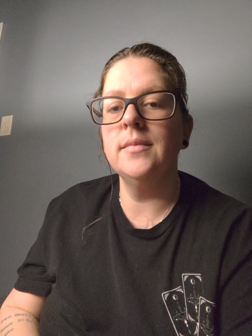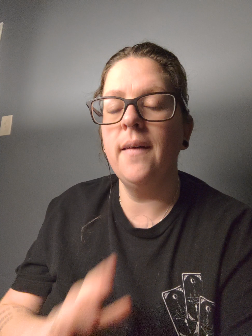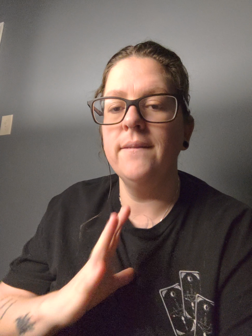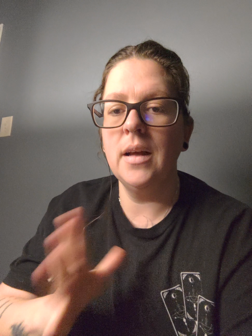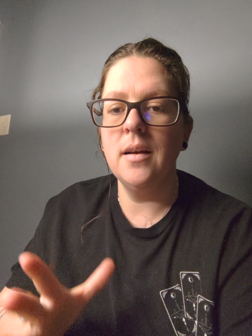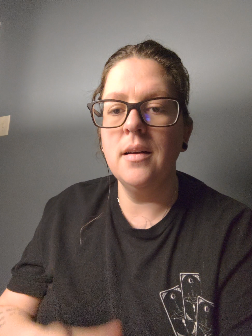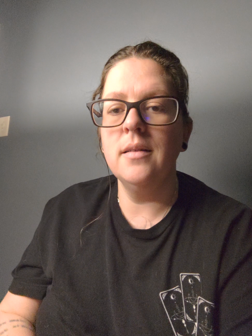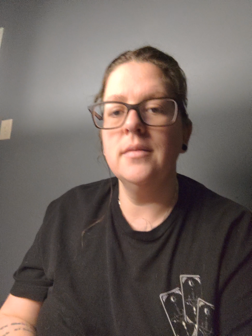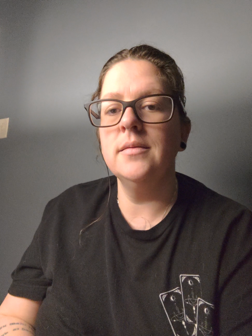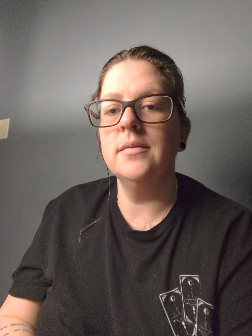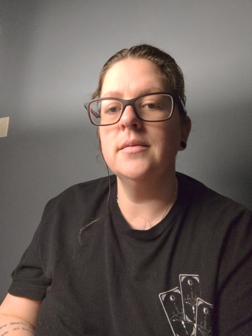fine